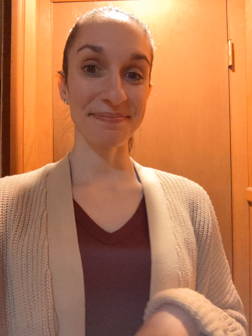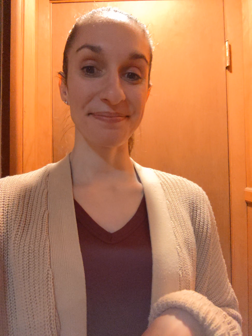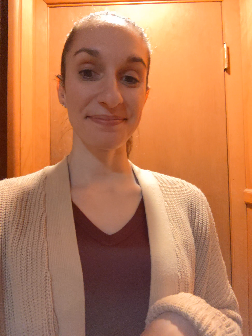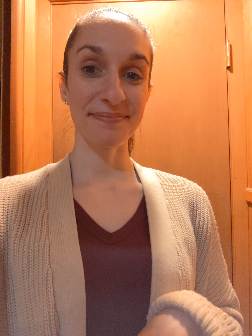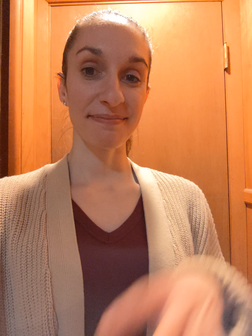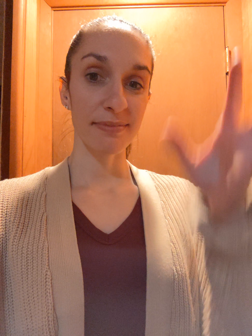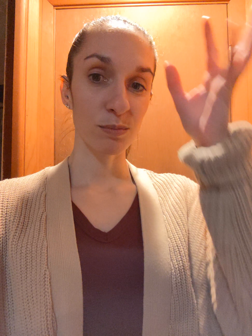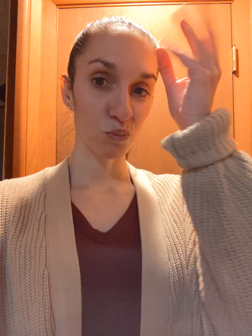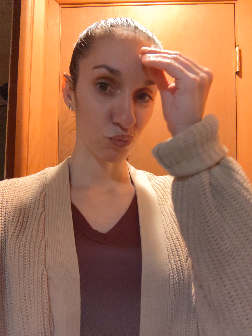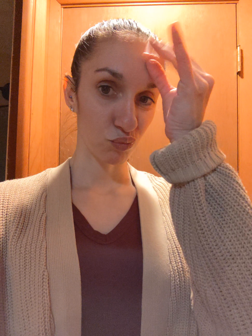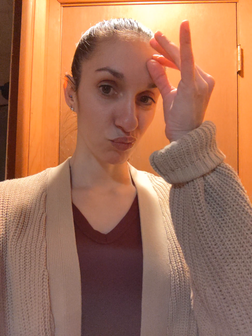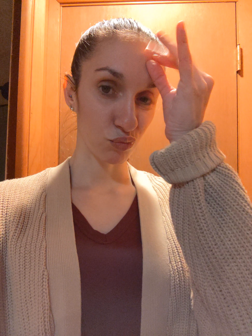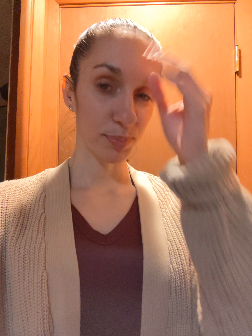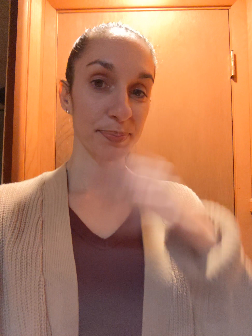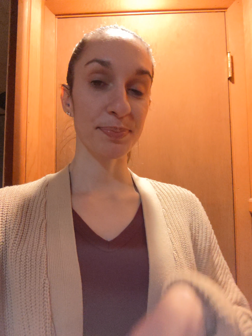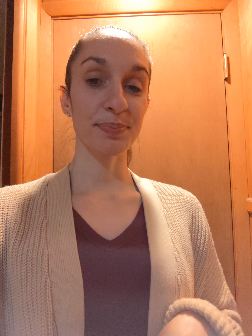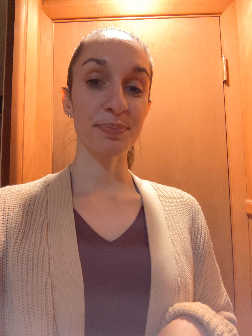think